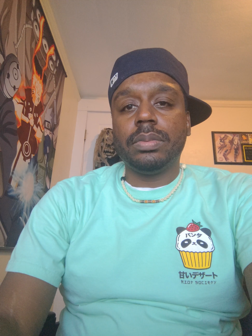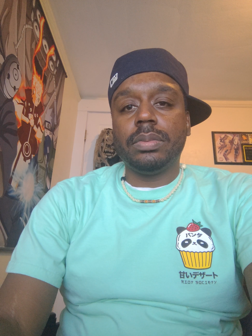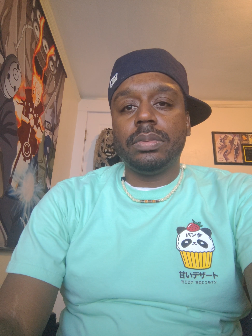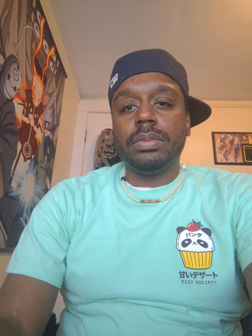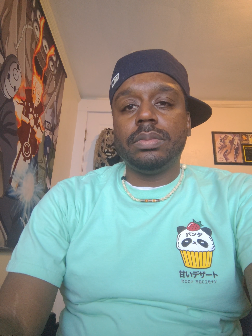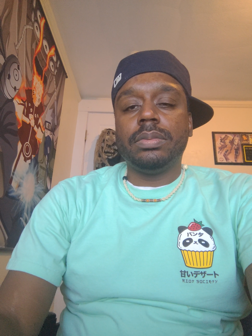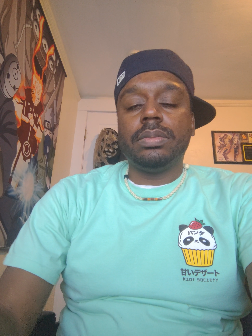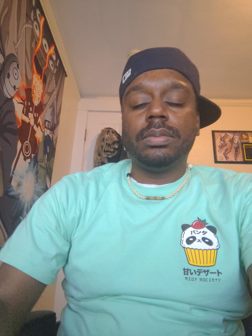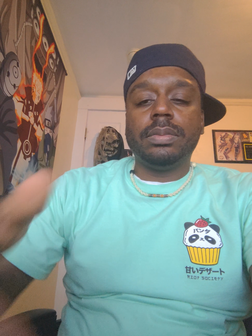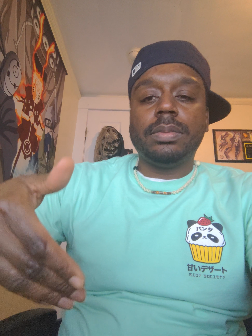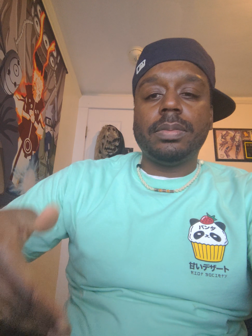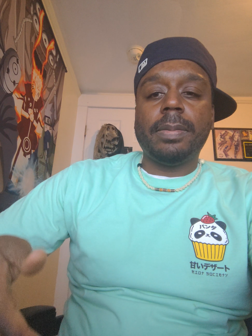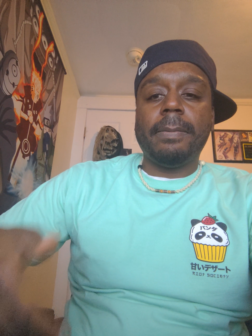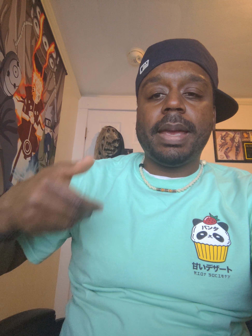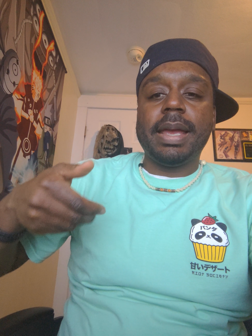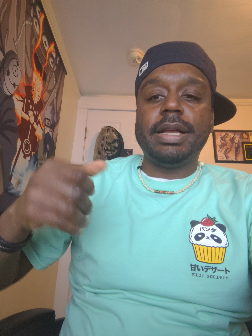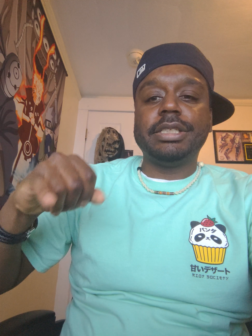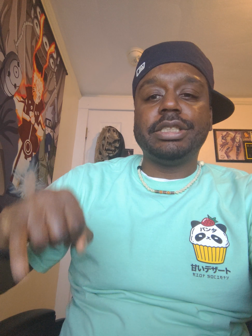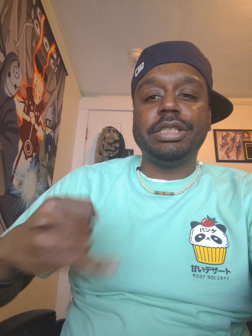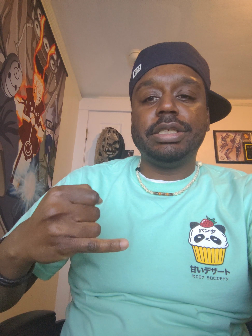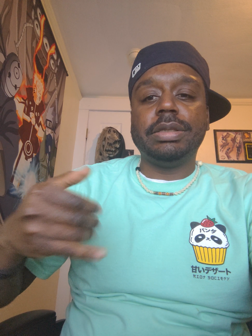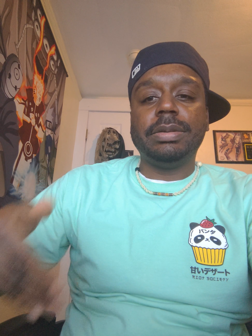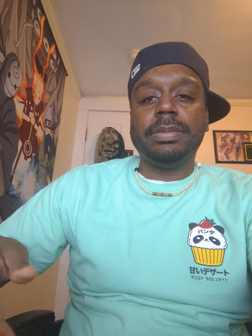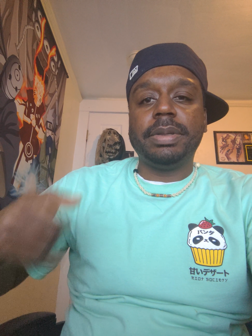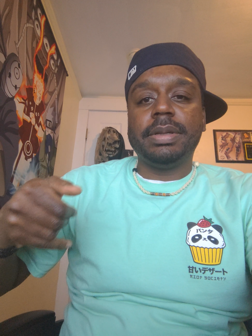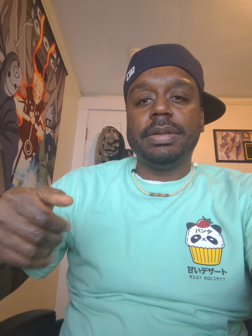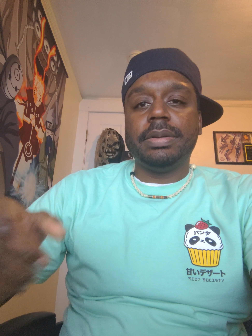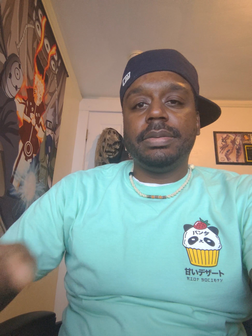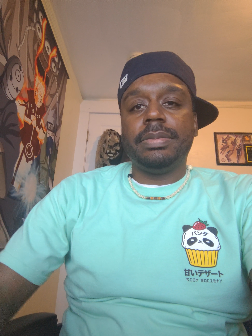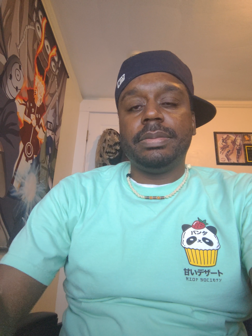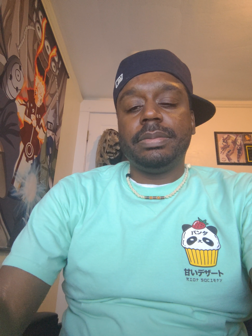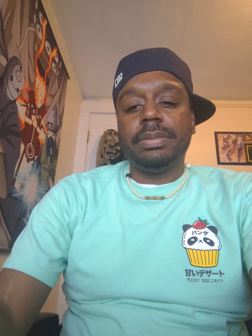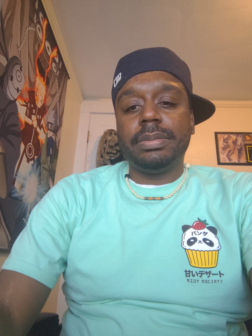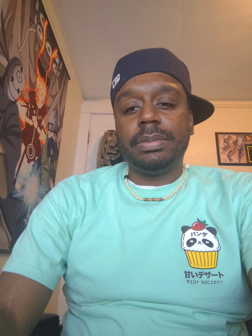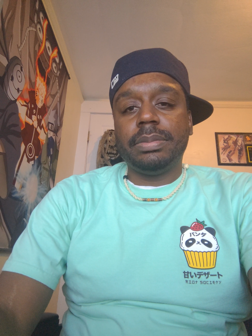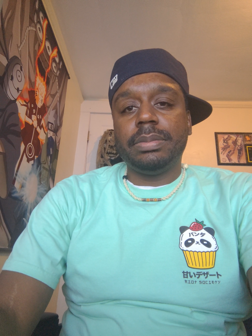jeans